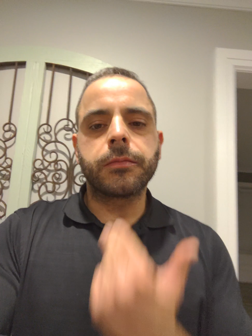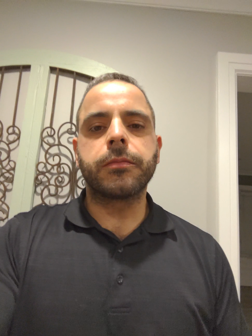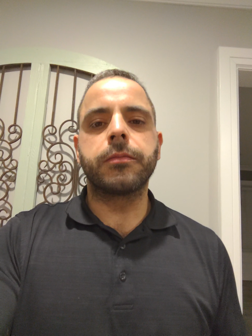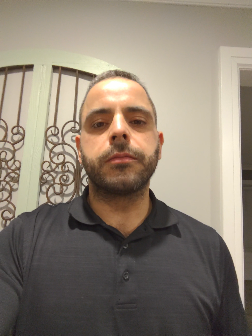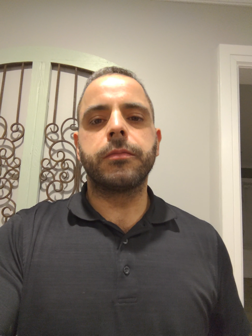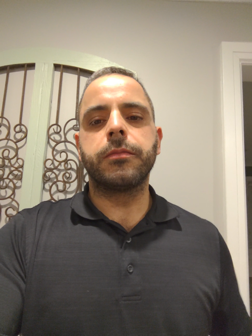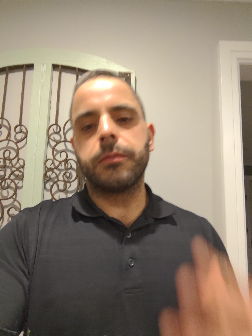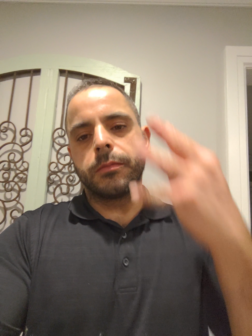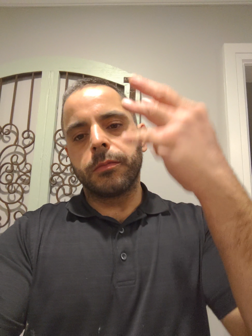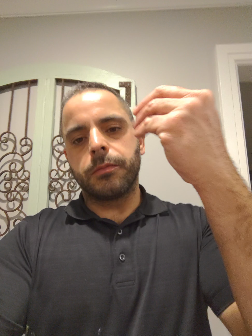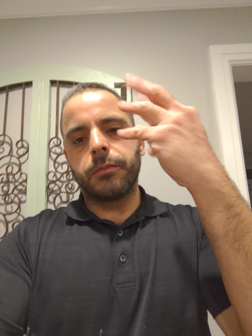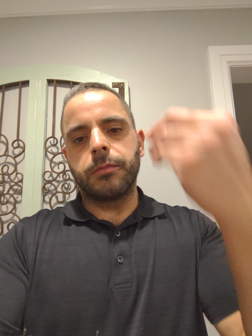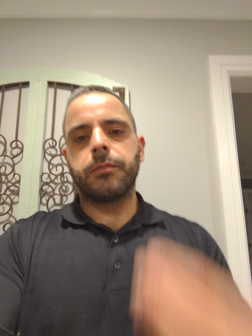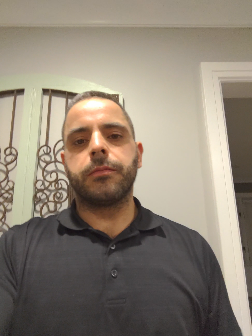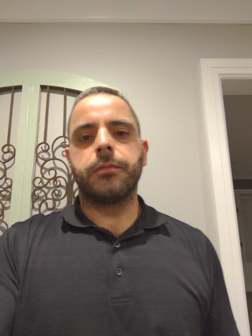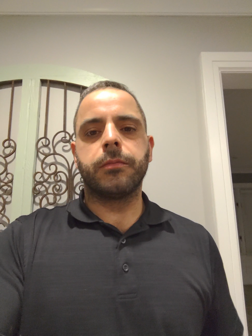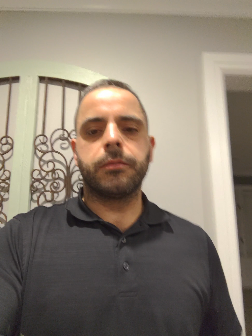outside